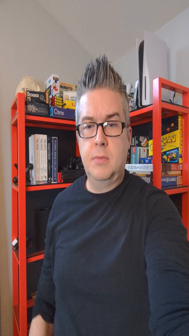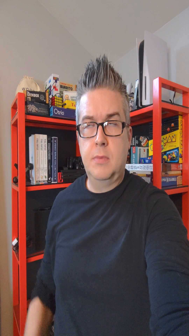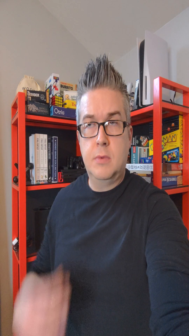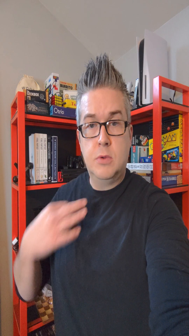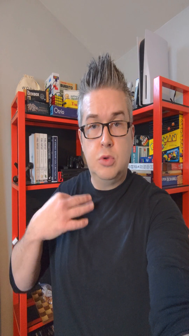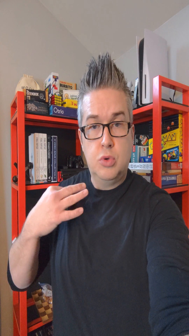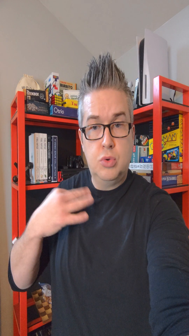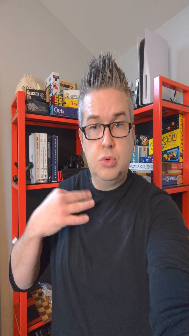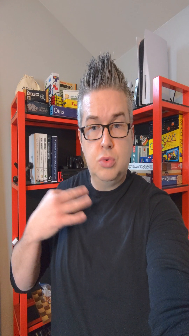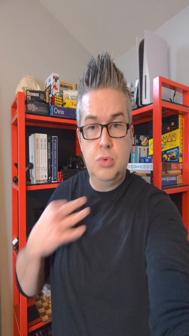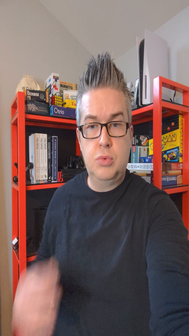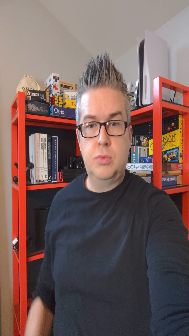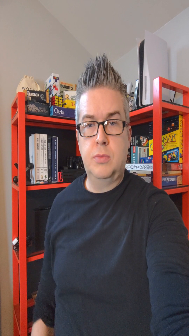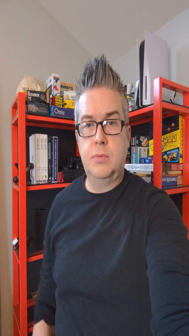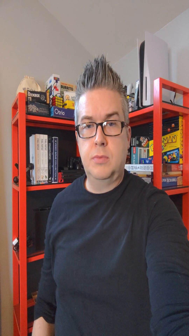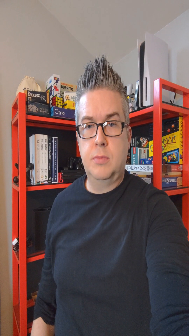shirt